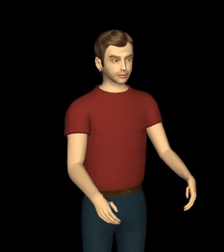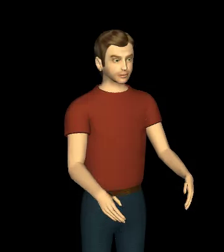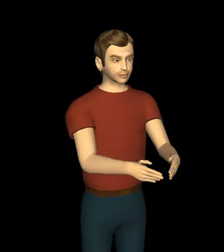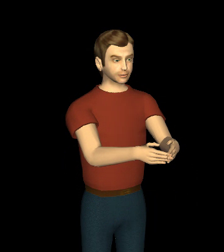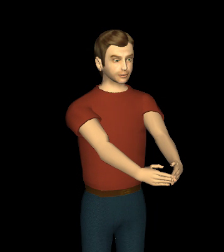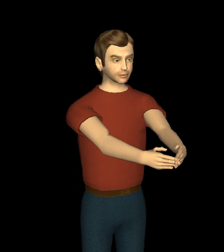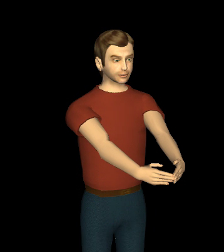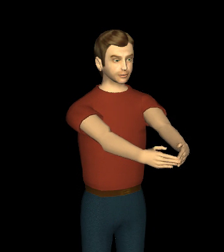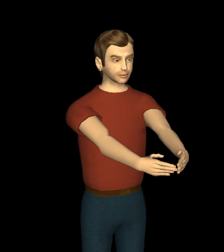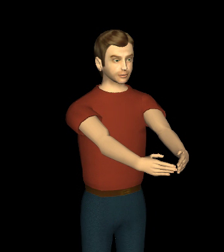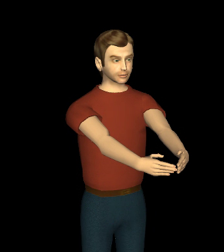قارب